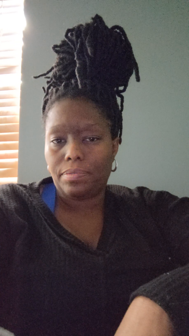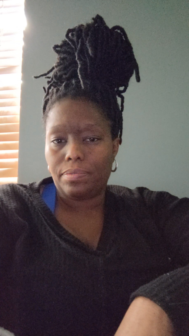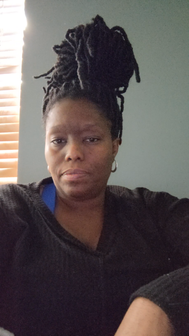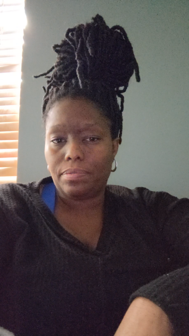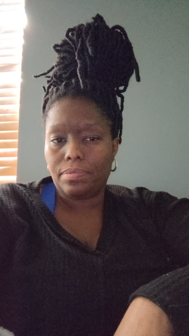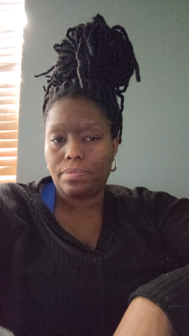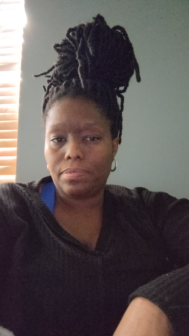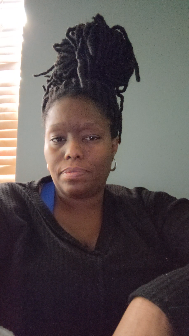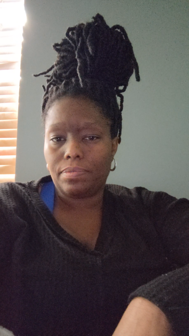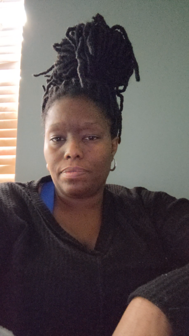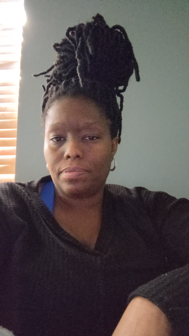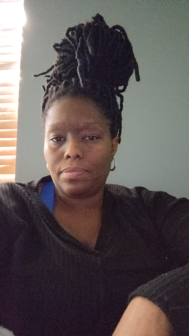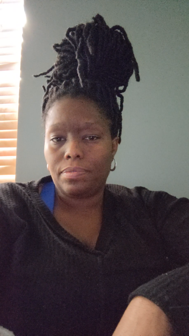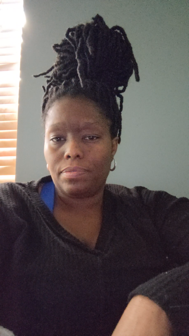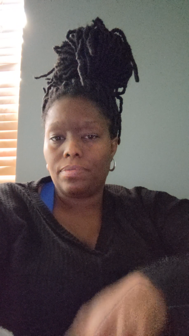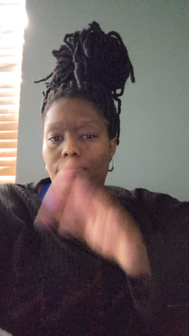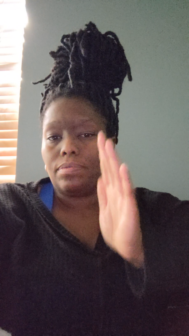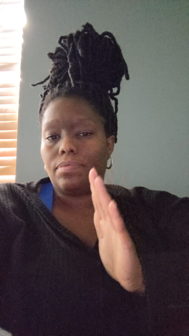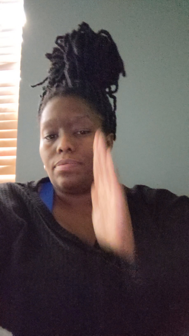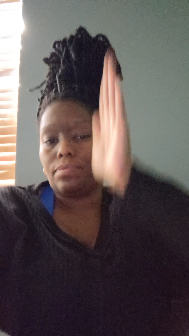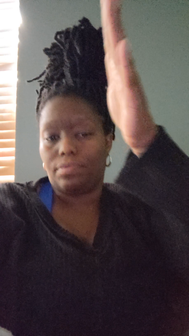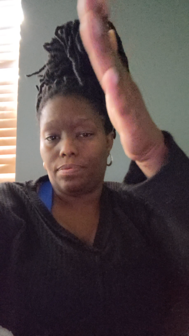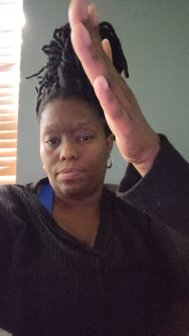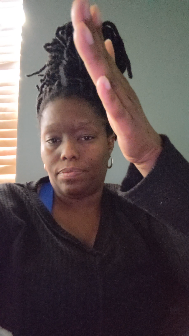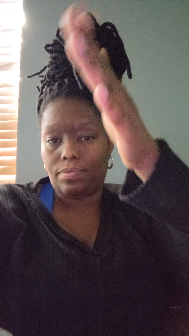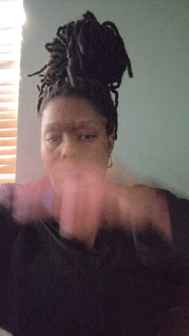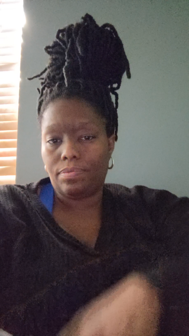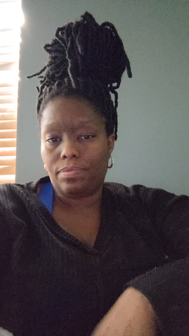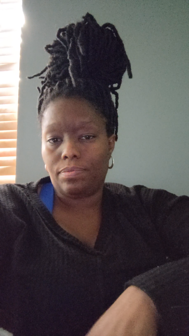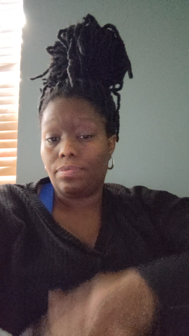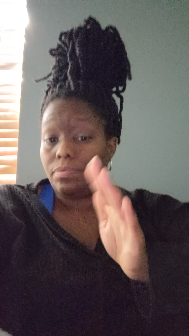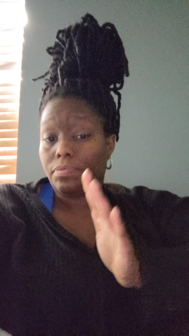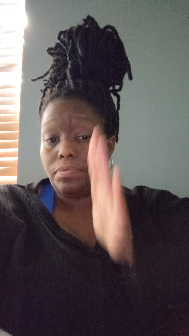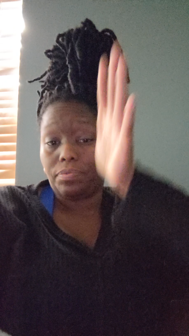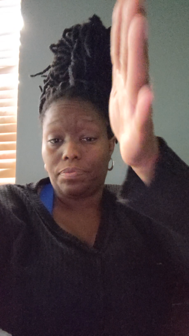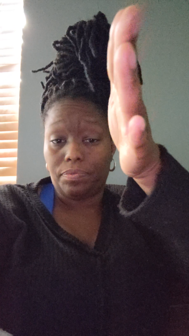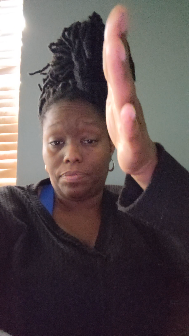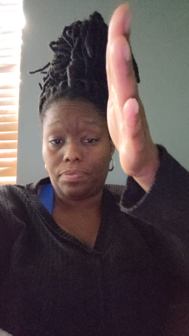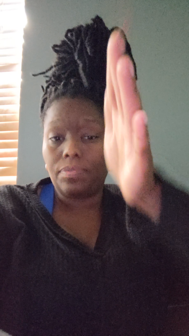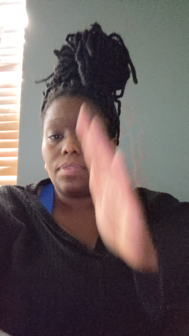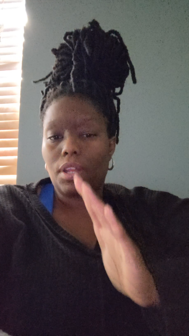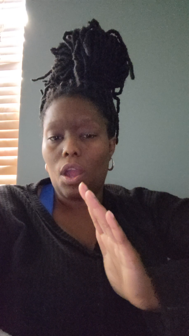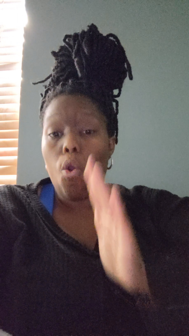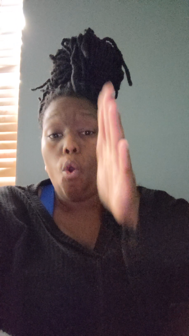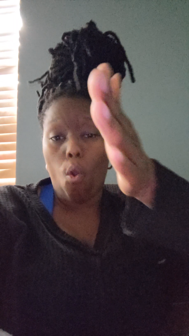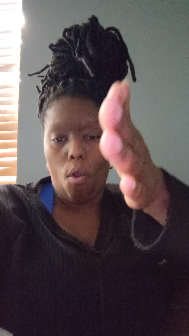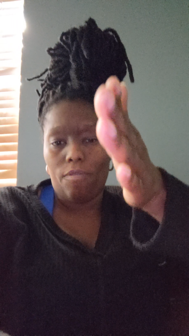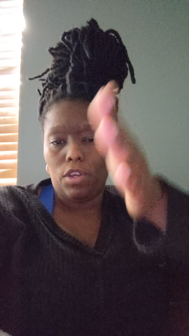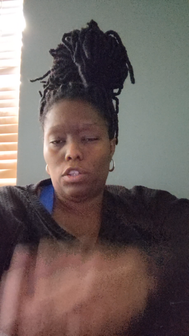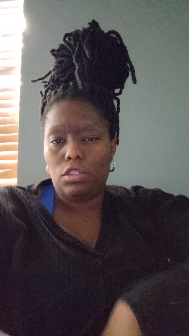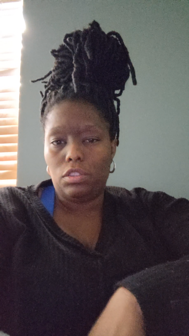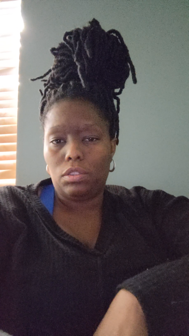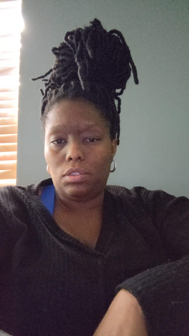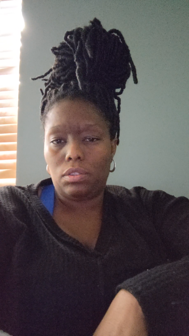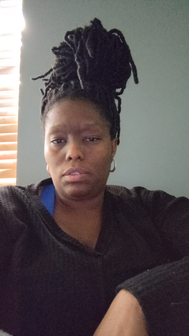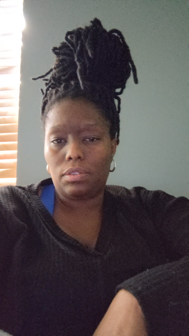over